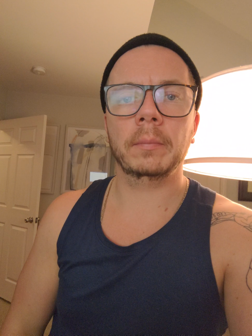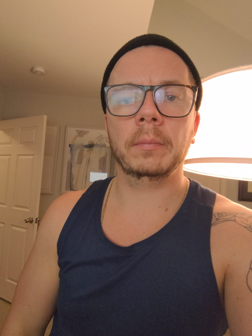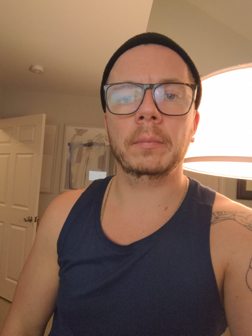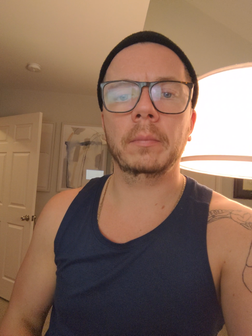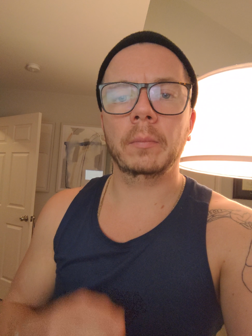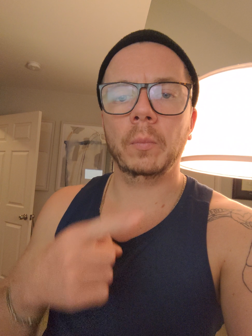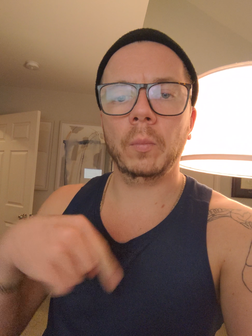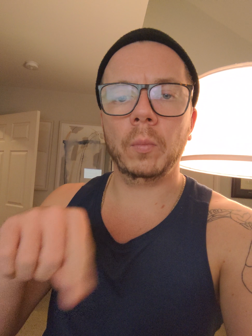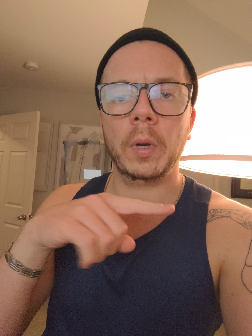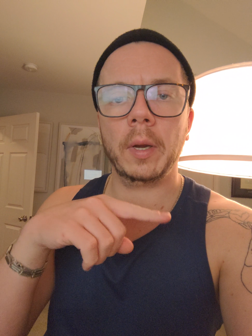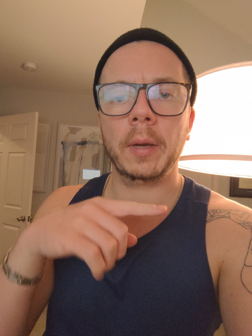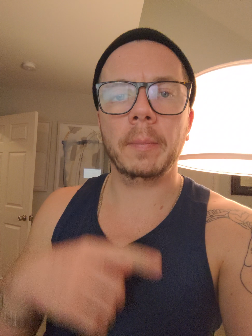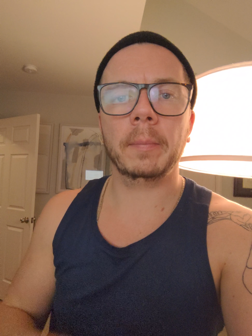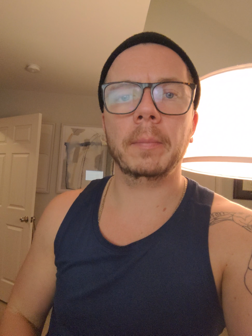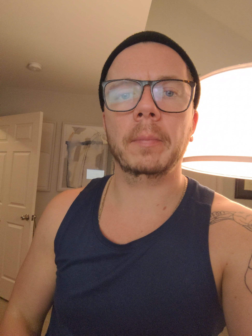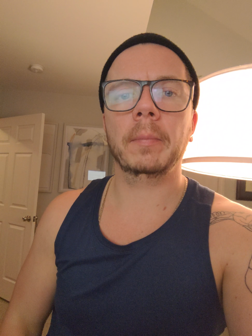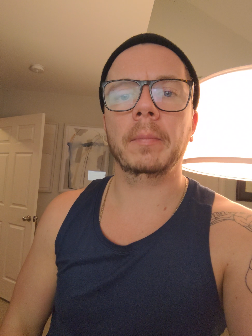we